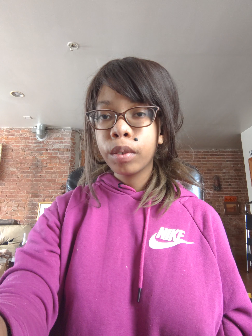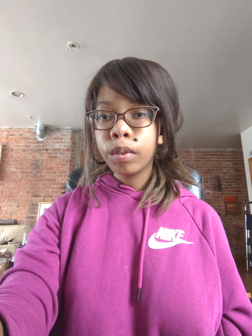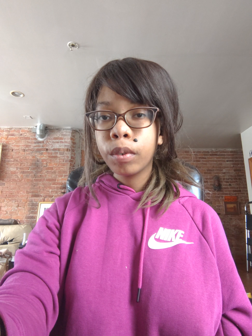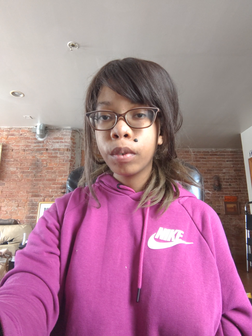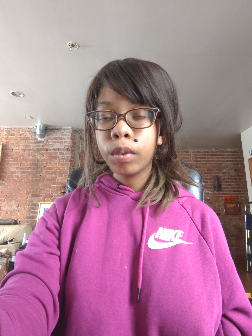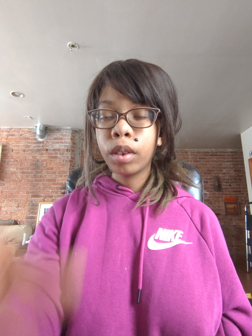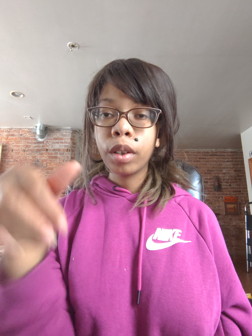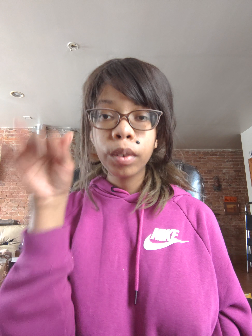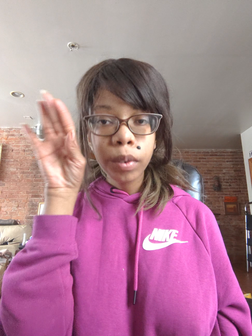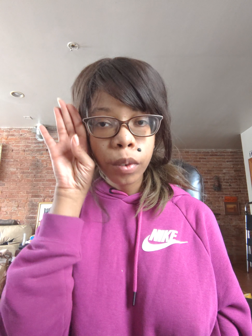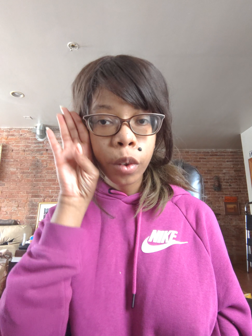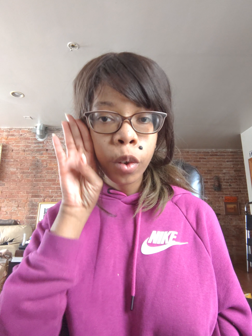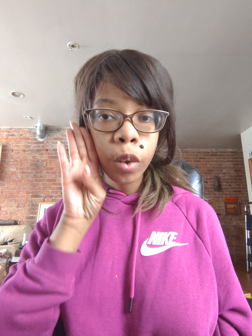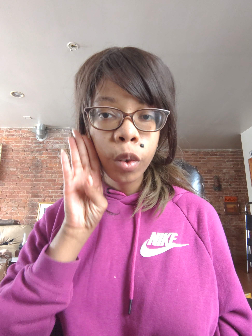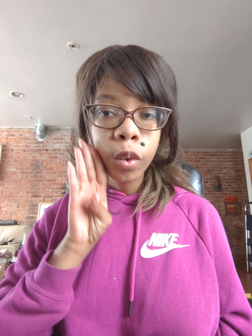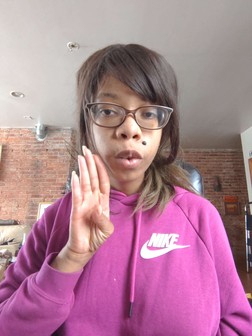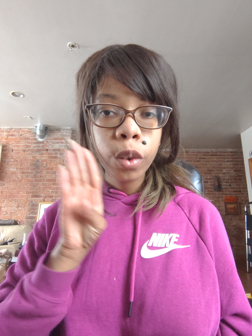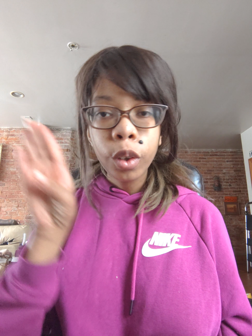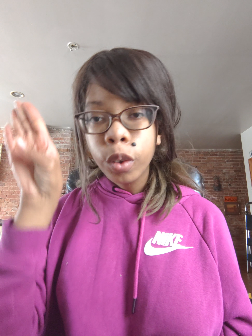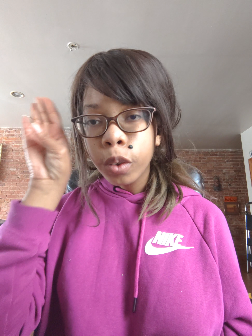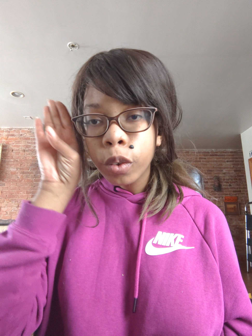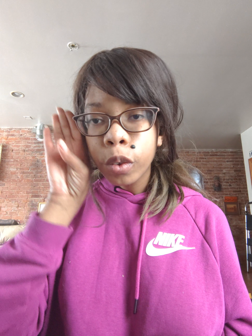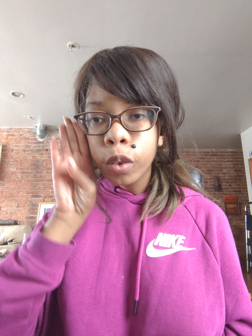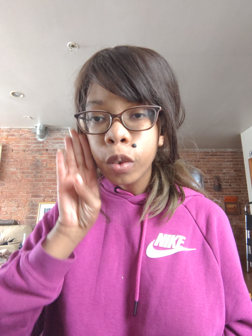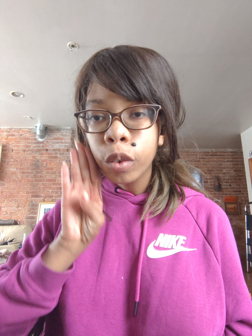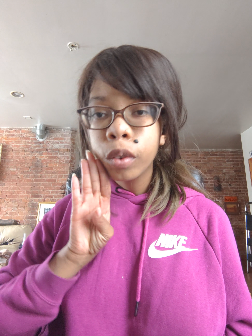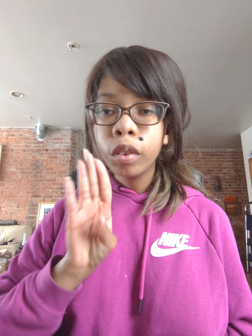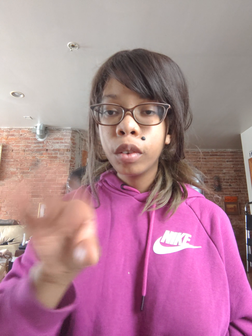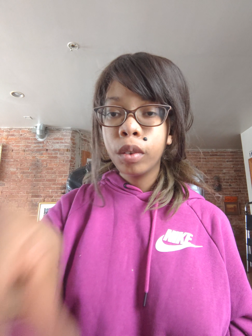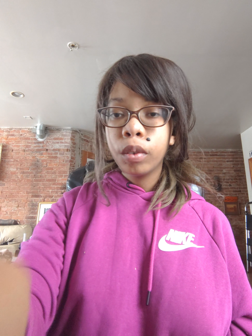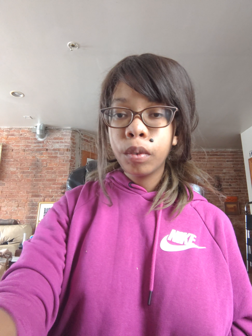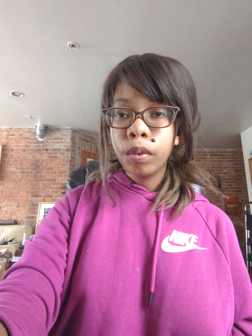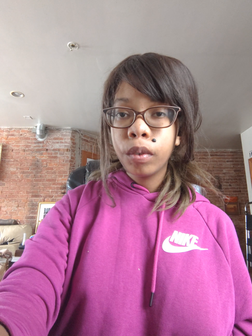brown